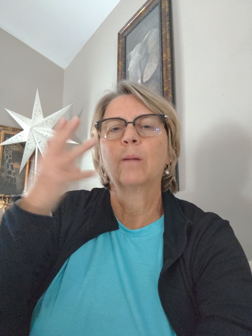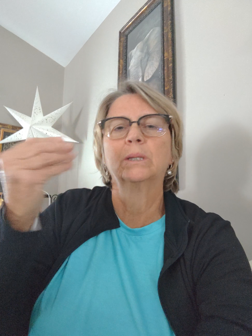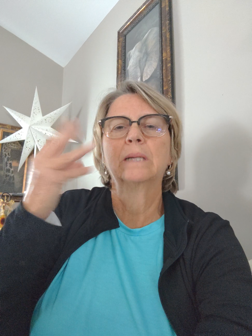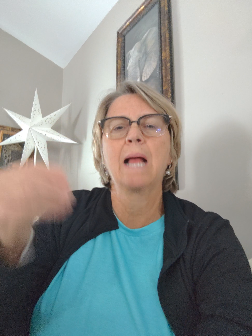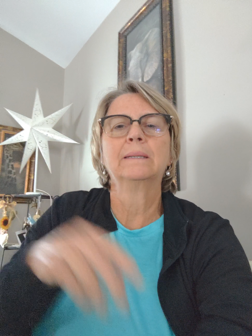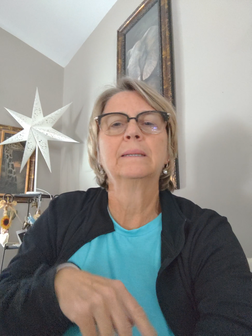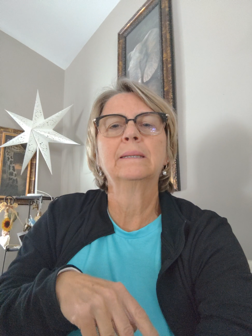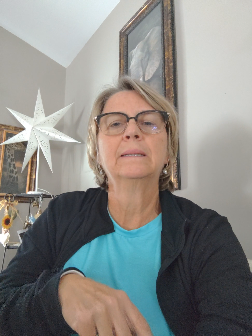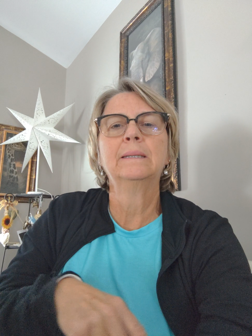outside